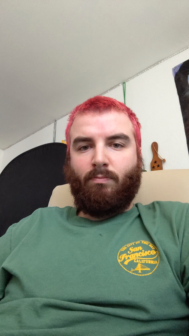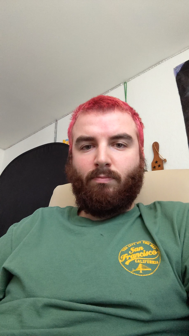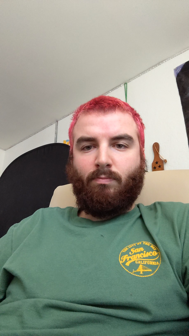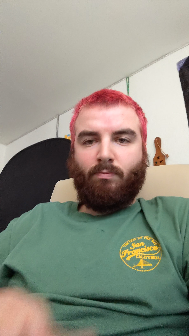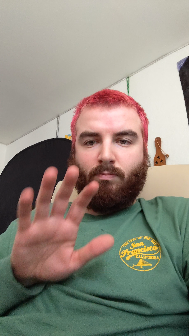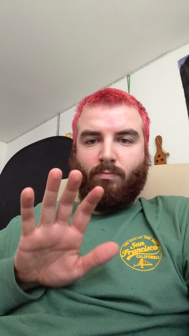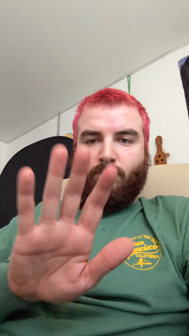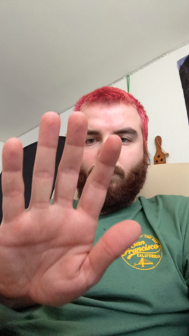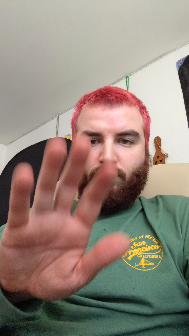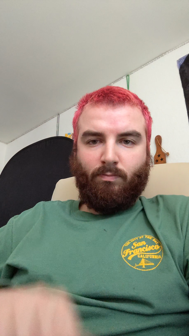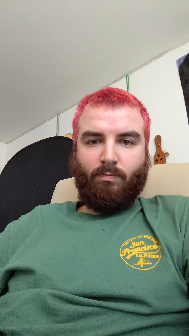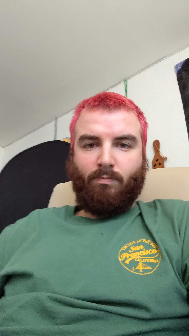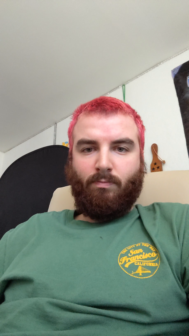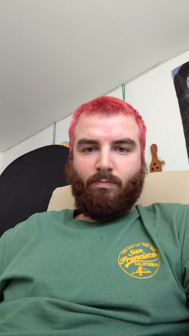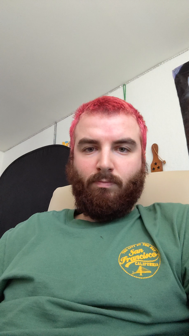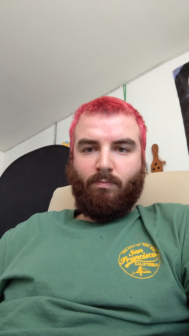push